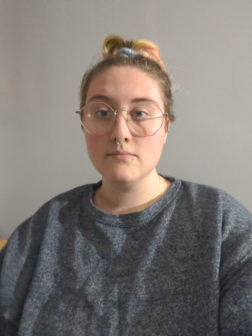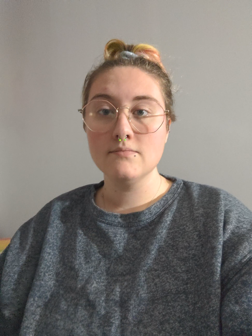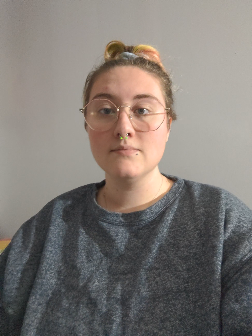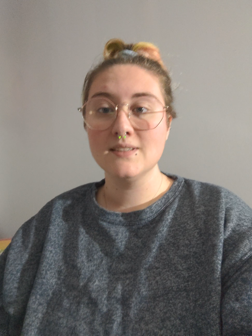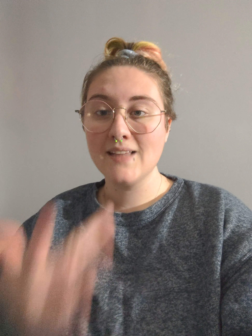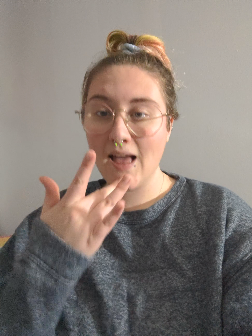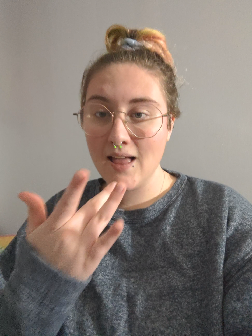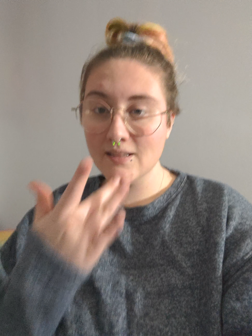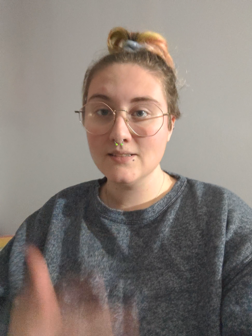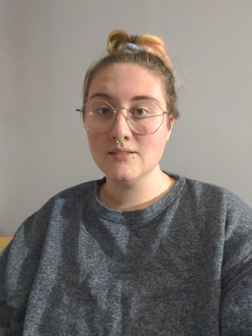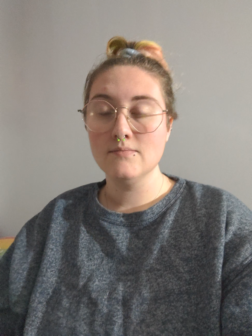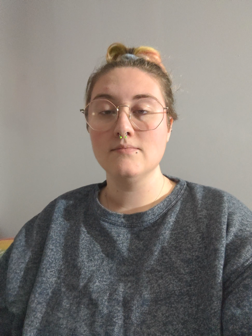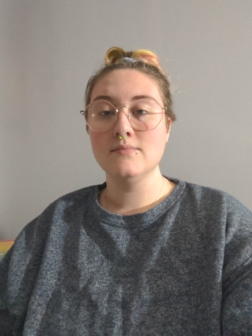taste